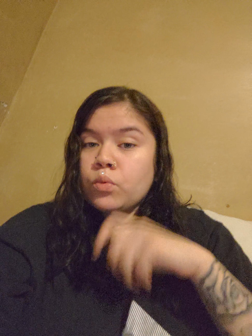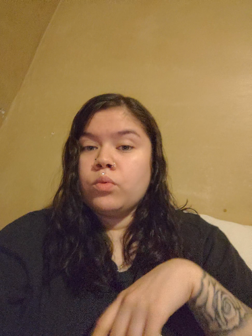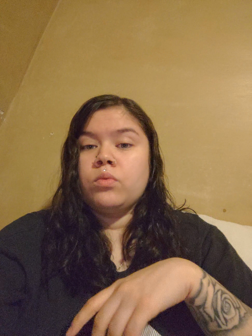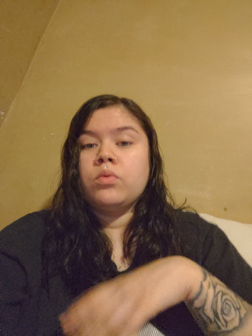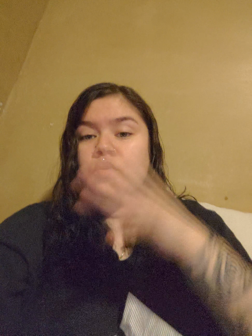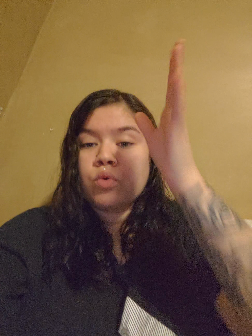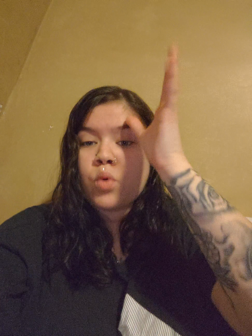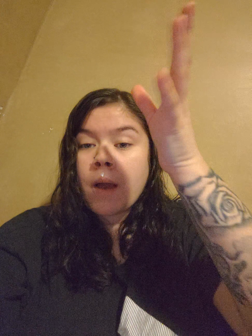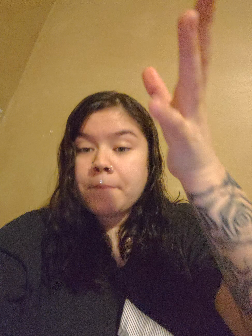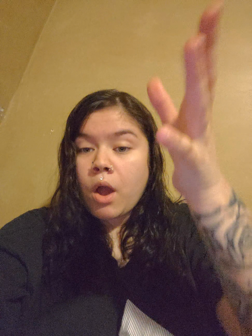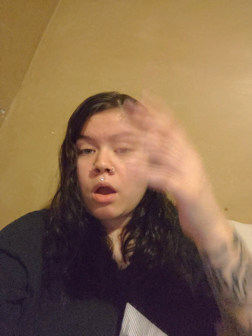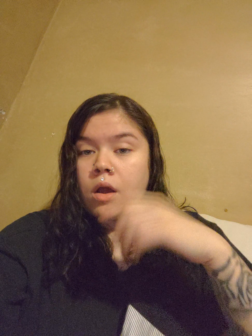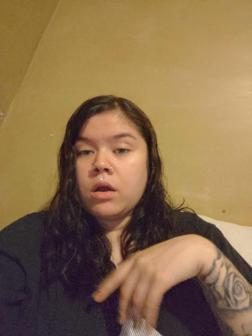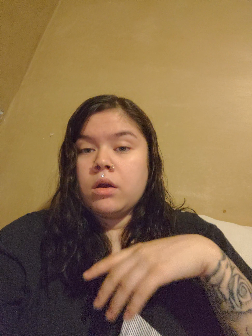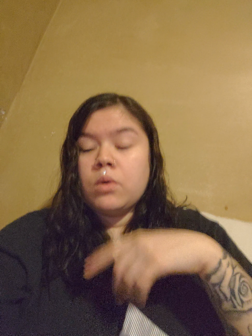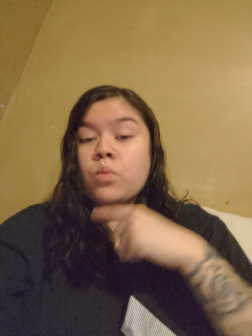grandpa